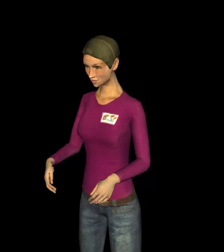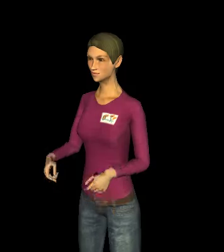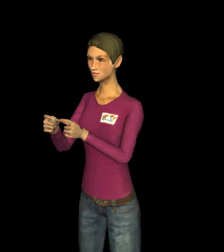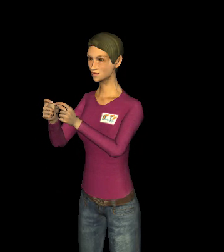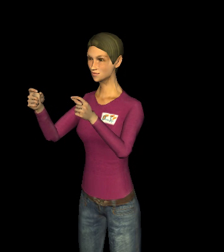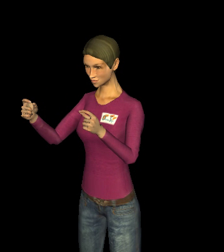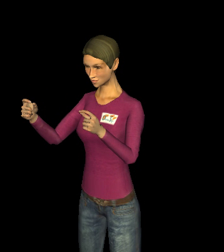شركة